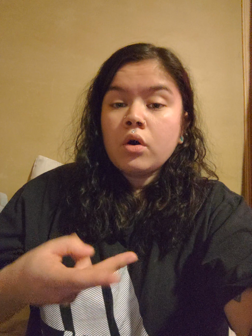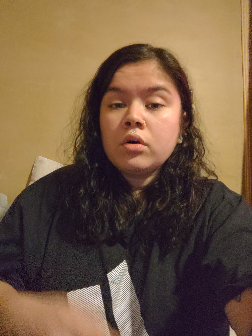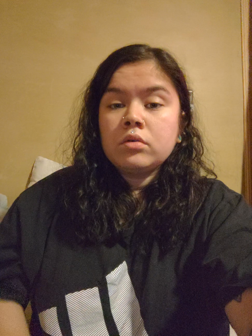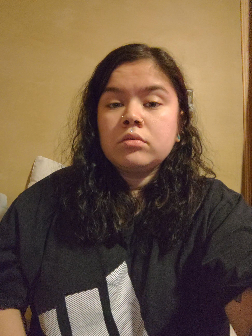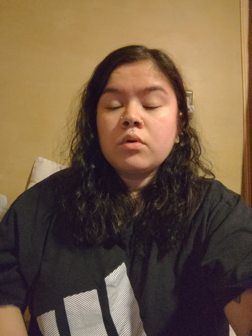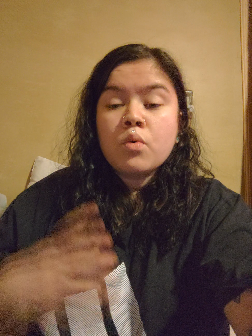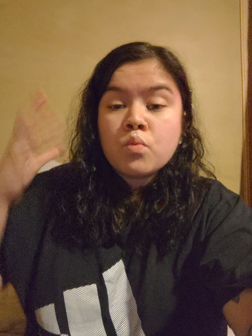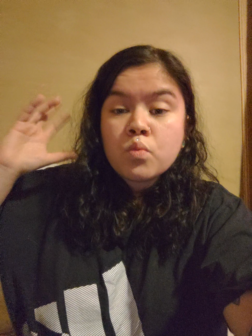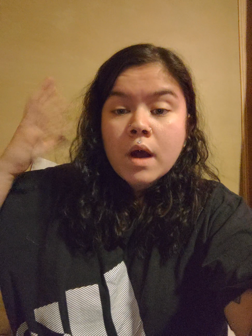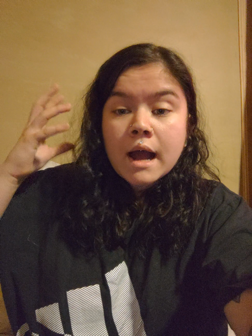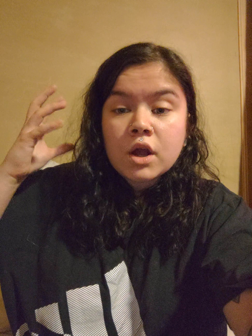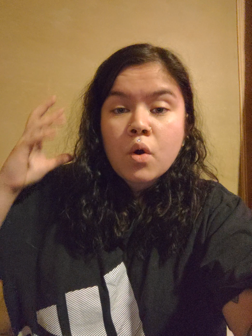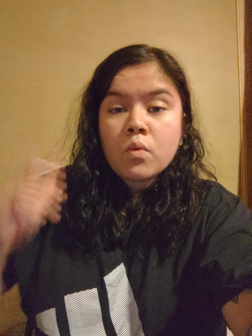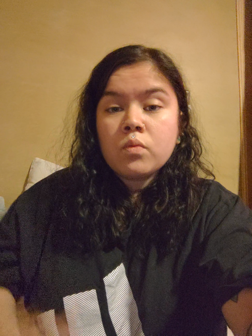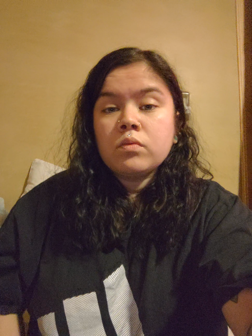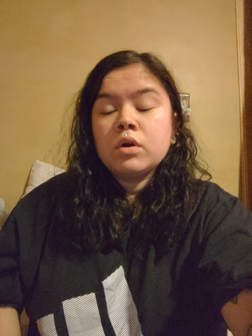radio